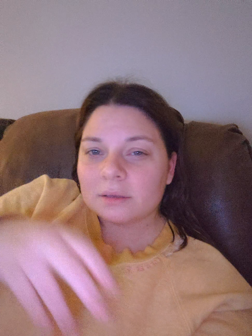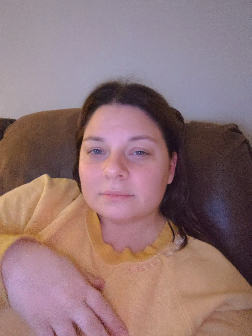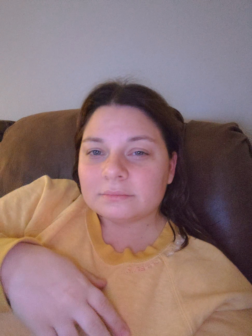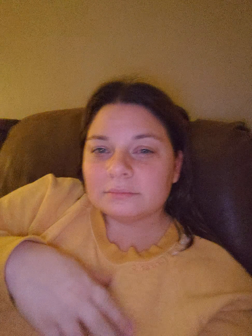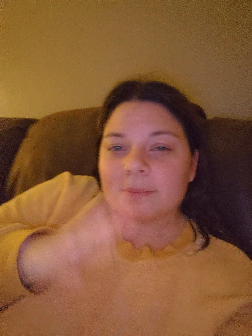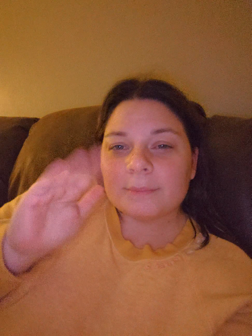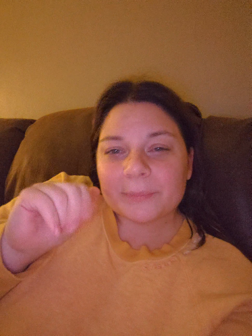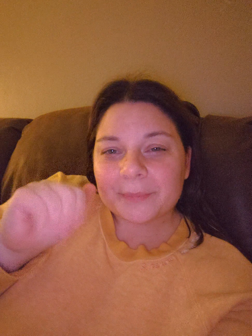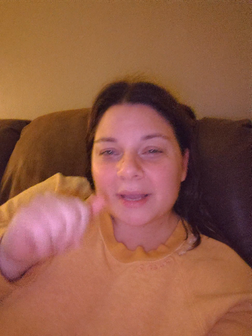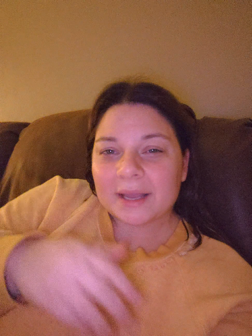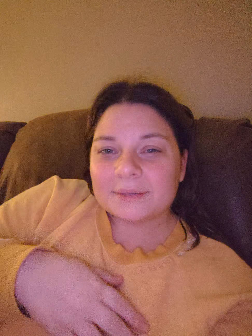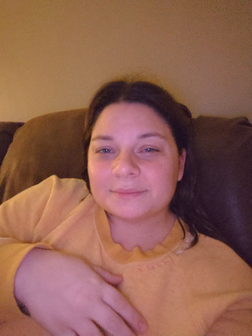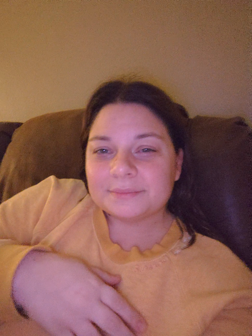bye